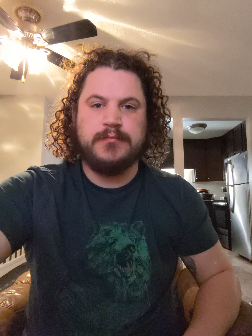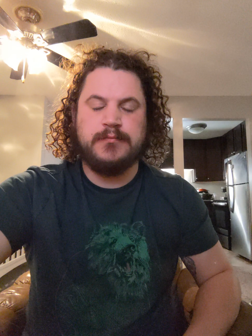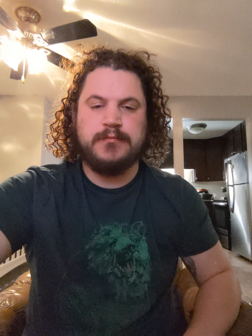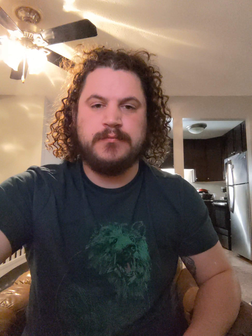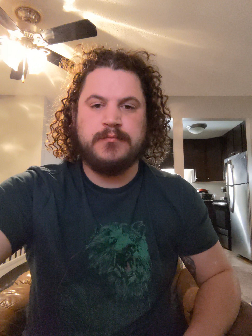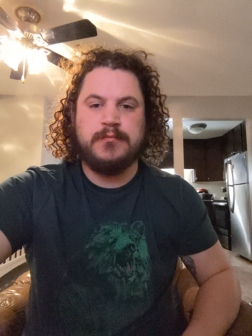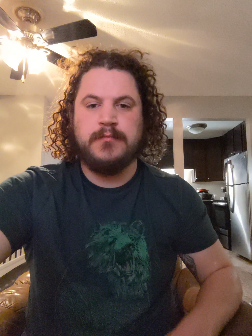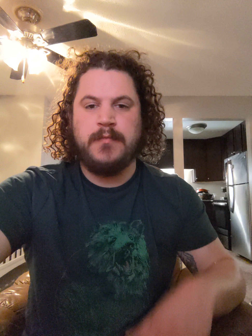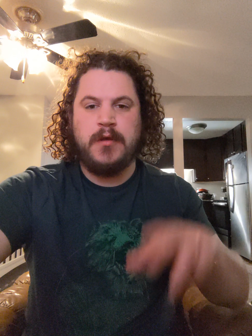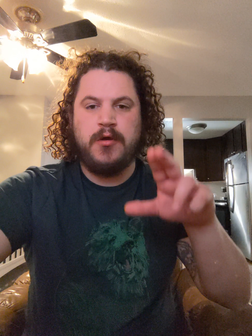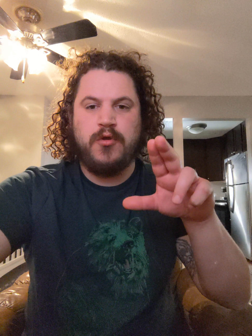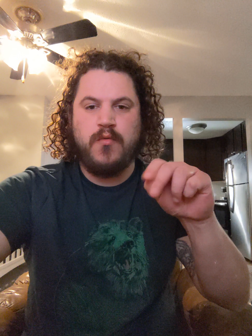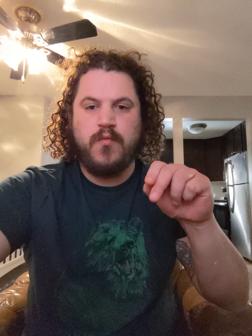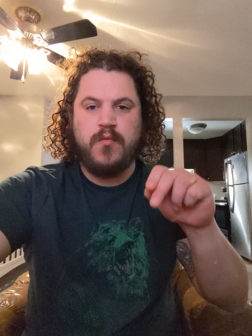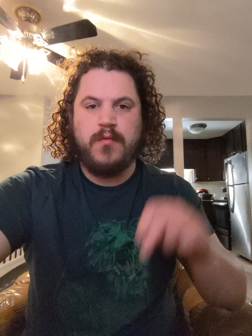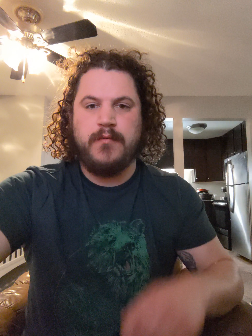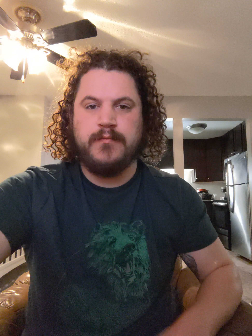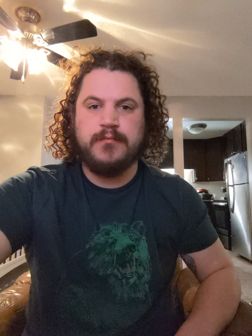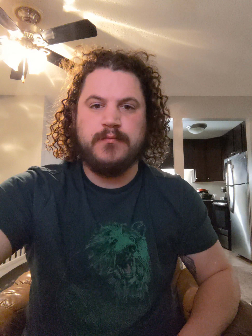no